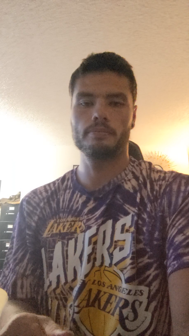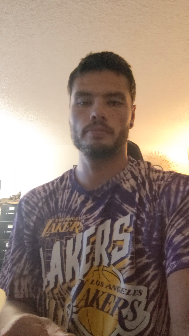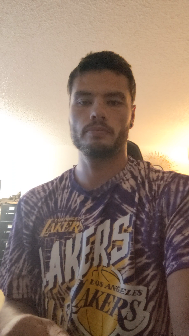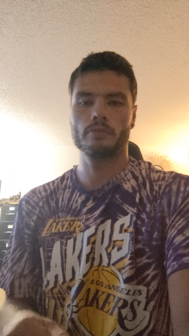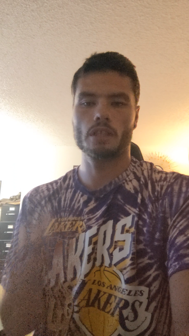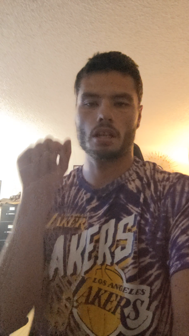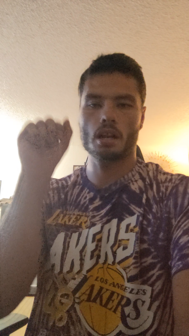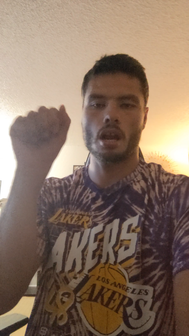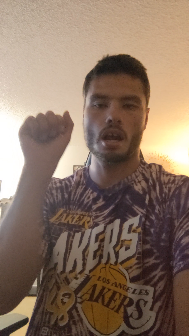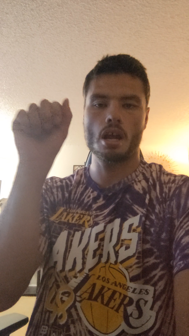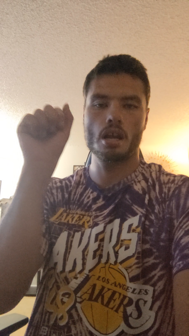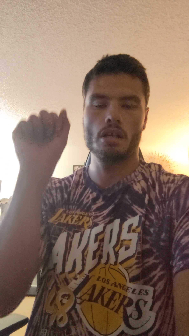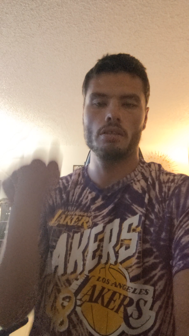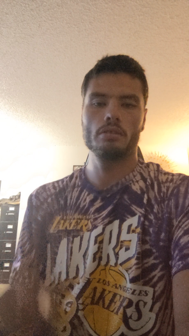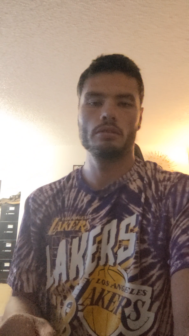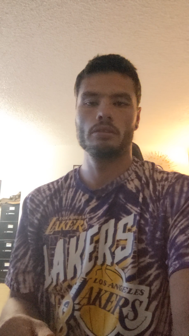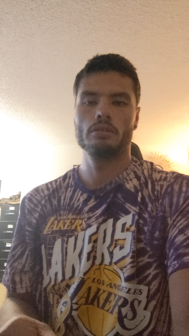knock